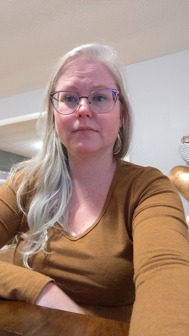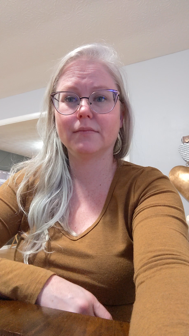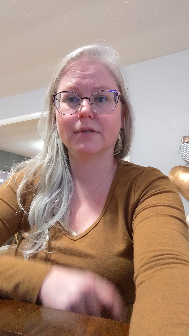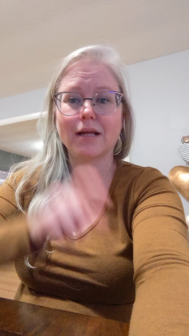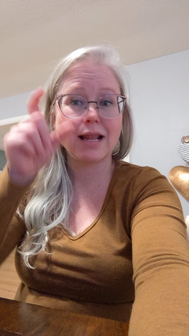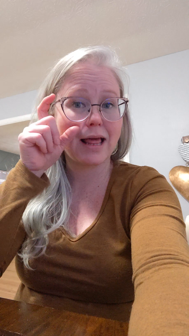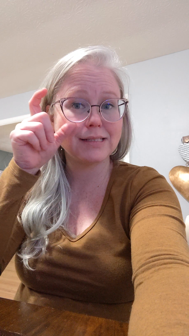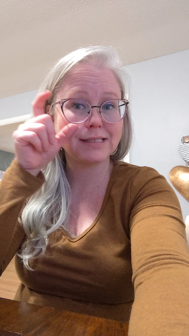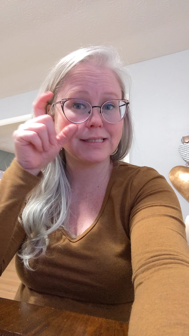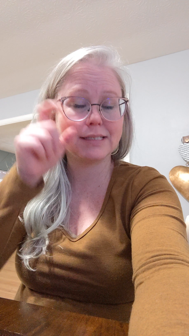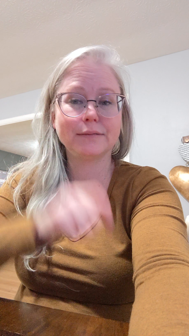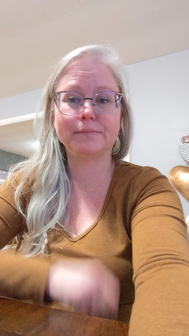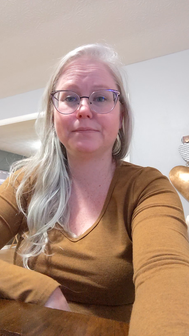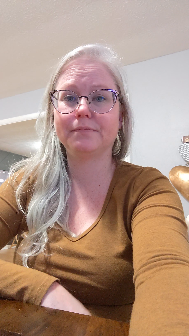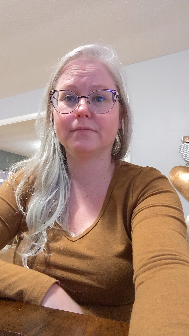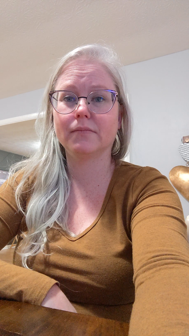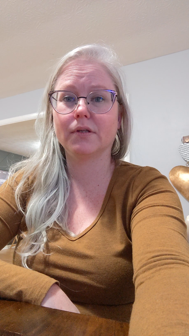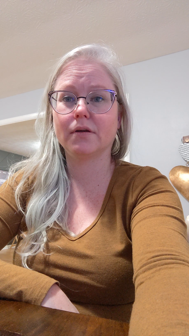glasses